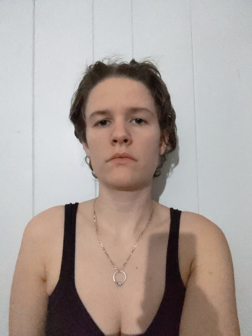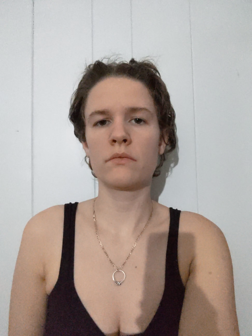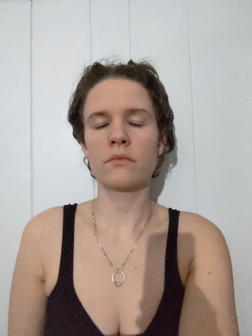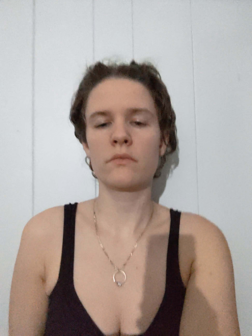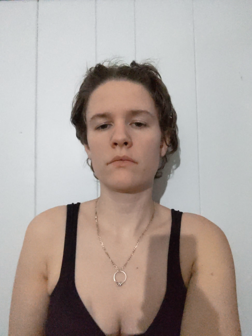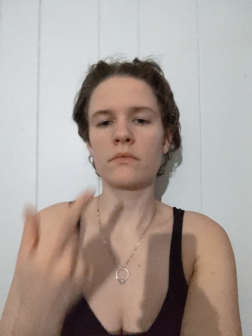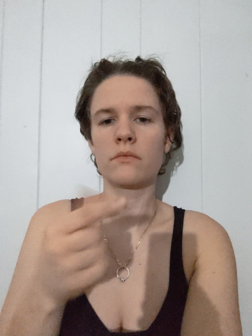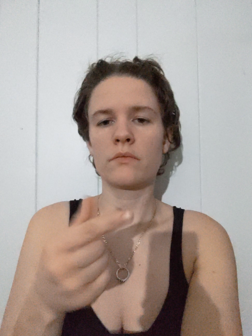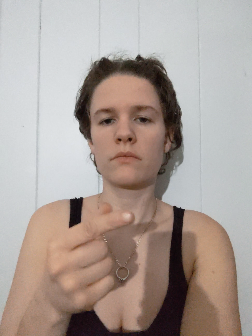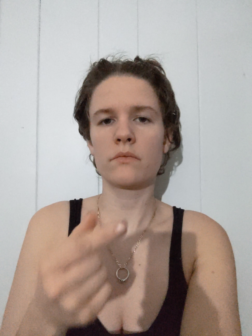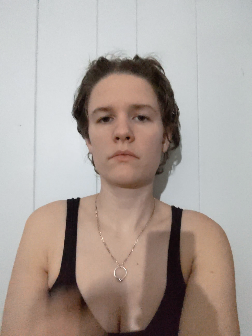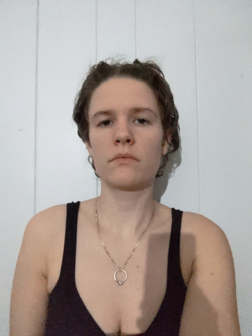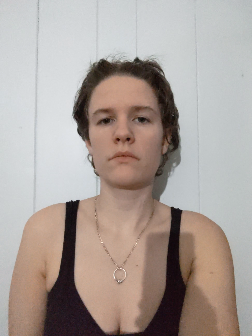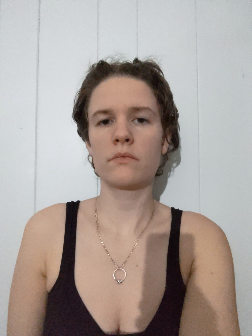green